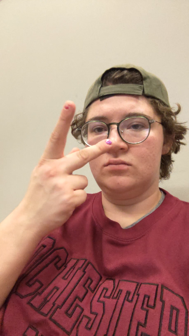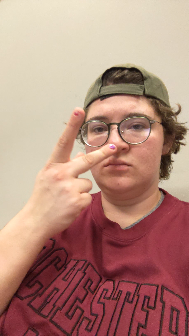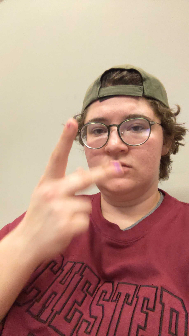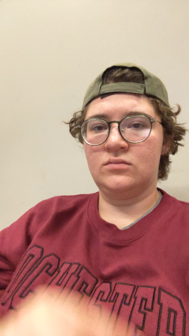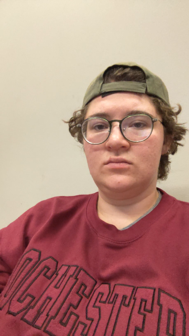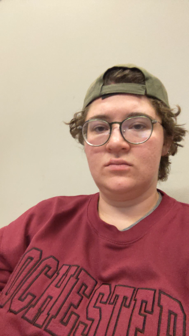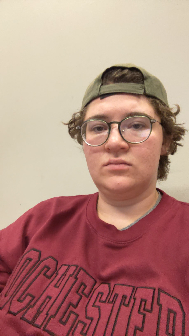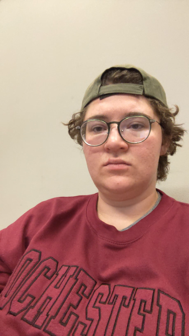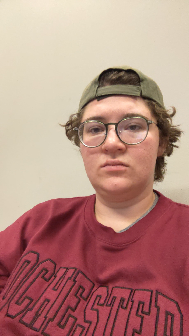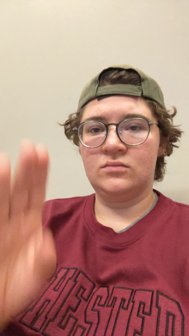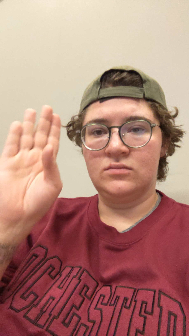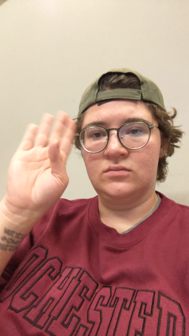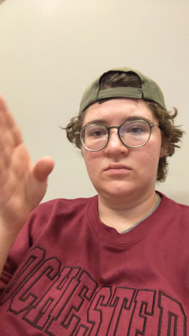hi